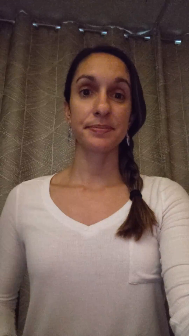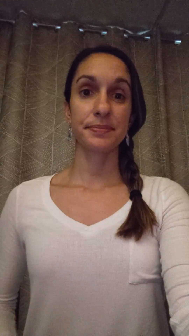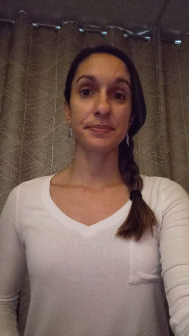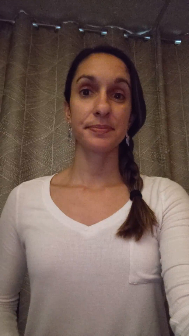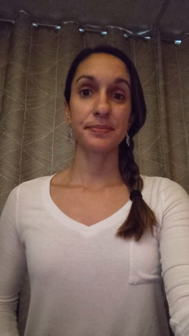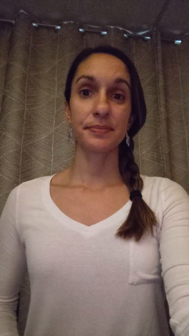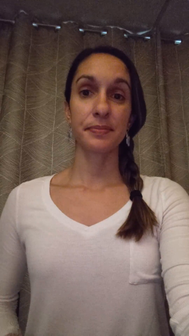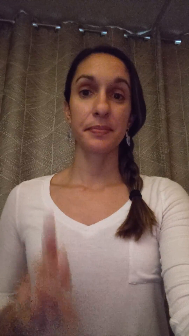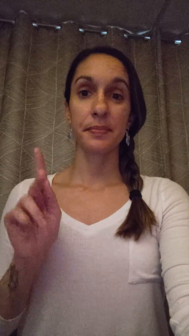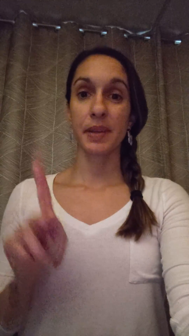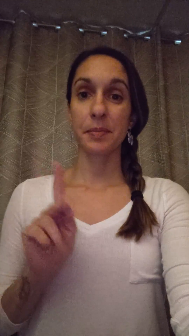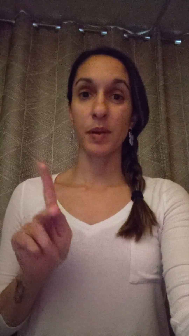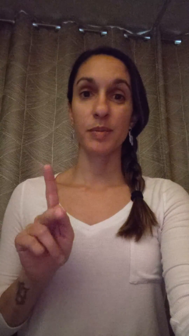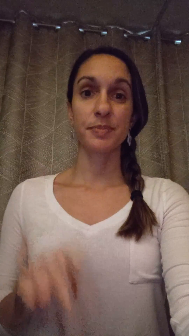people